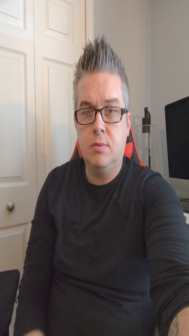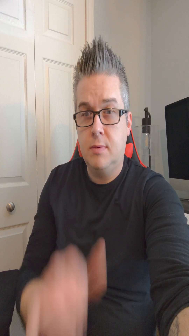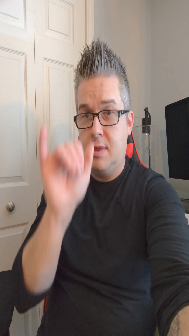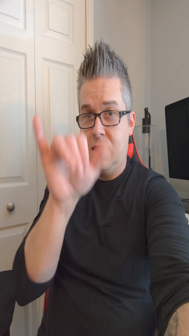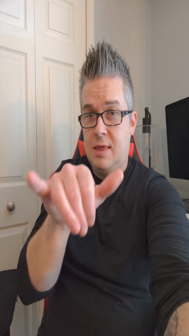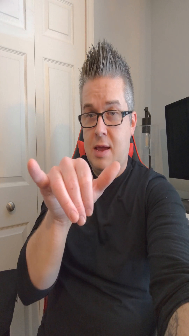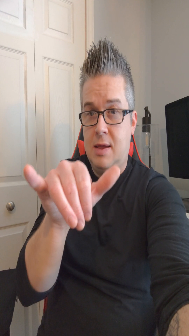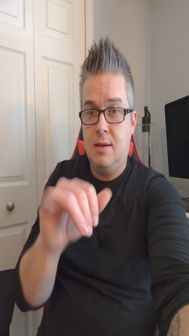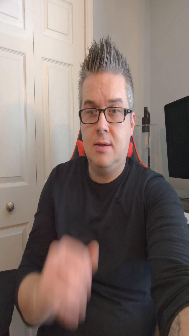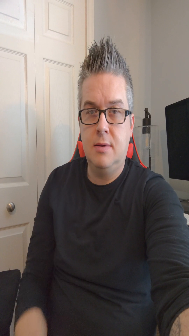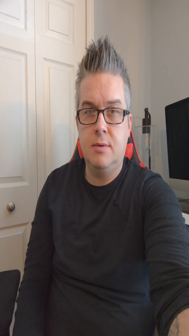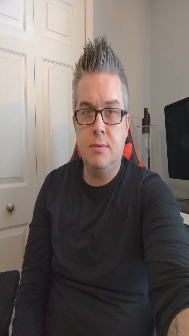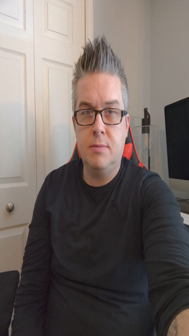that